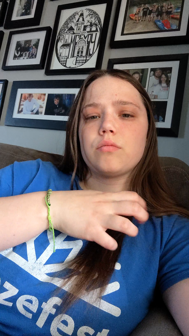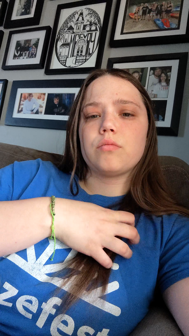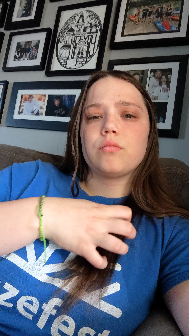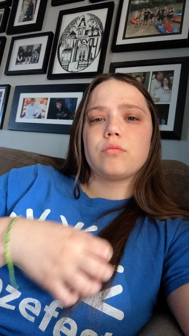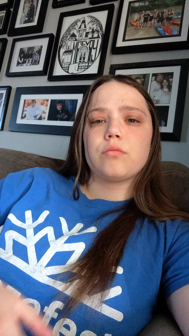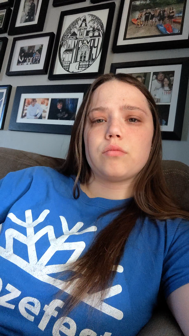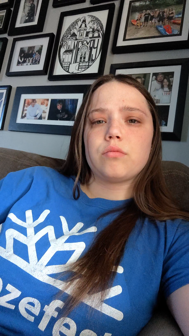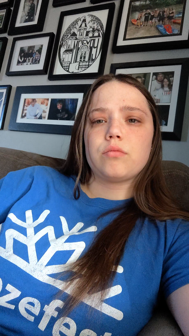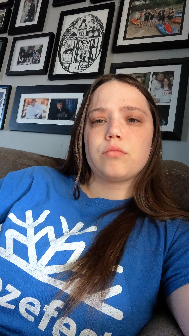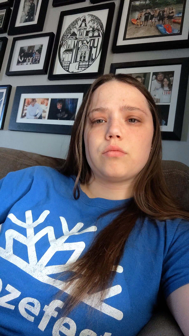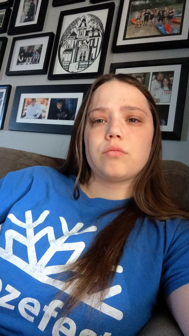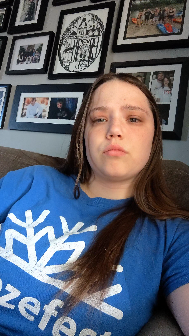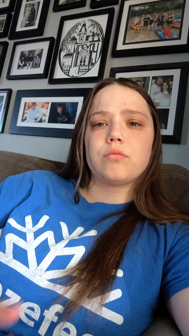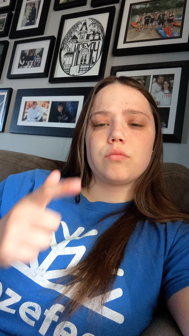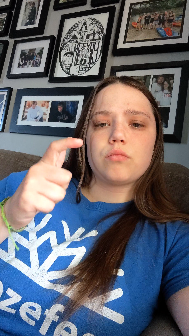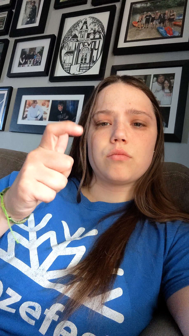run